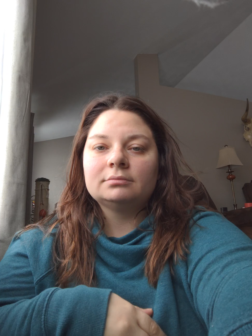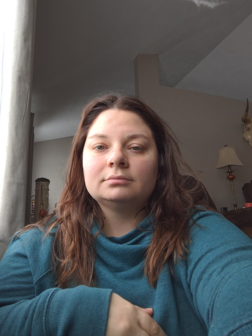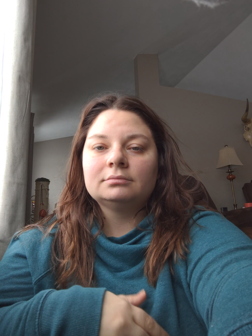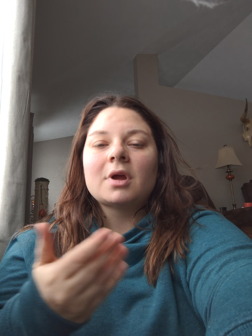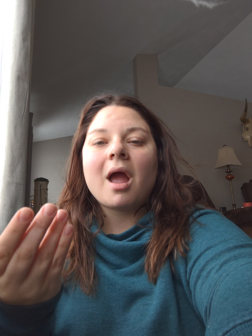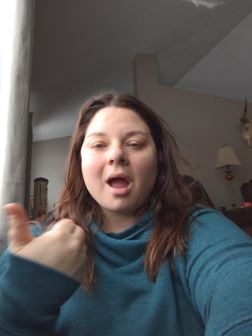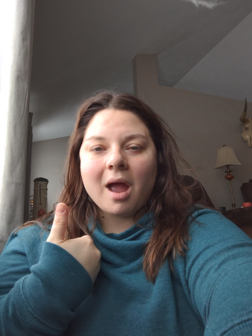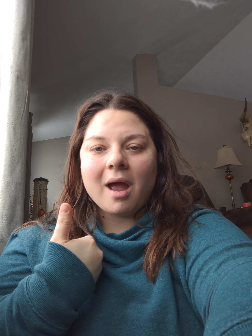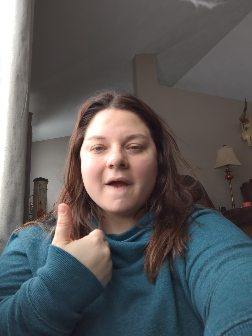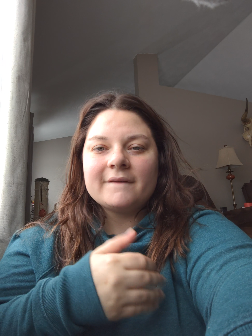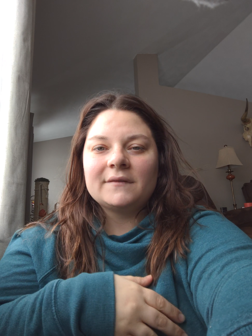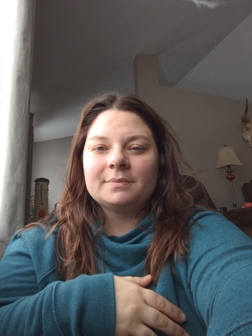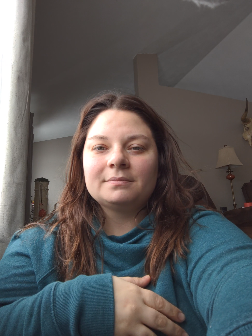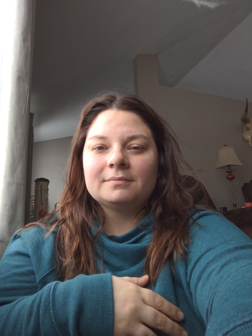have